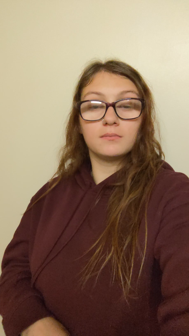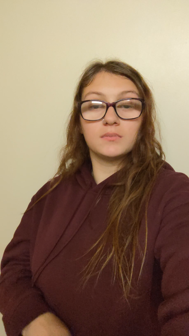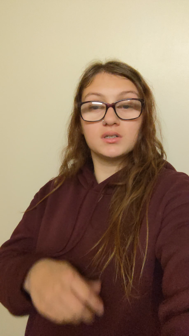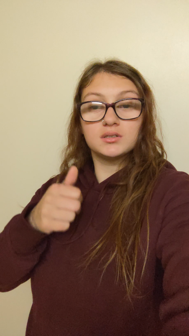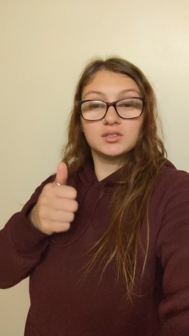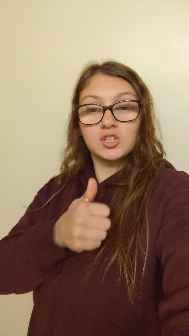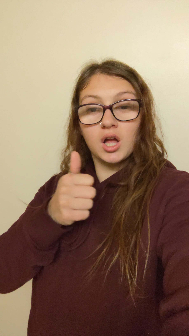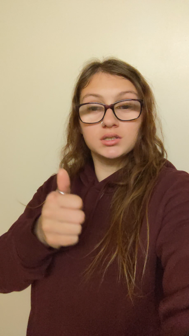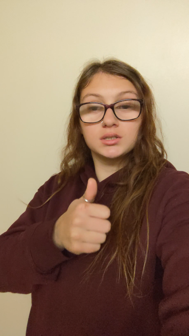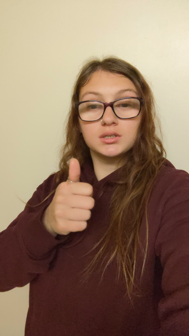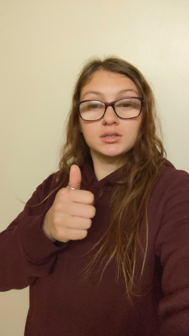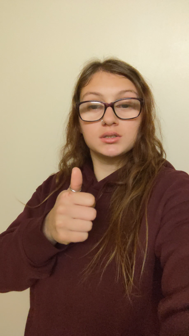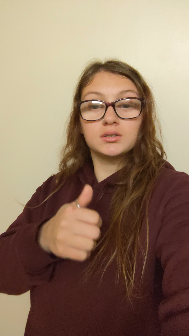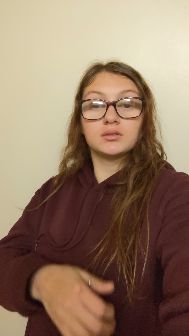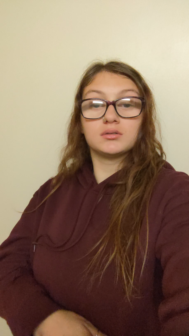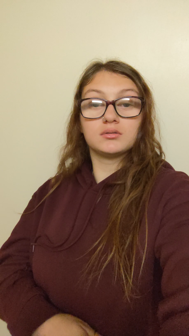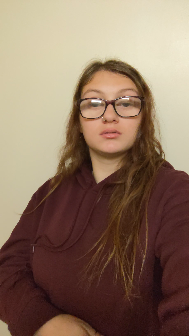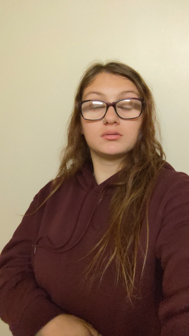chase